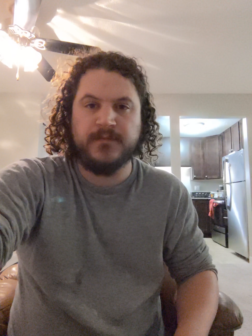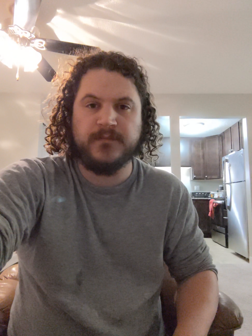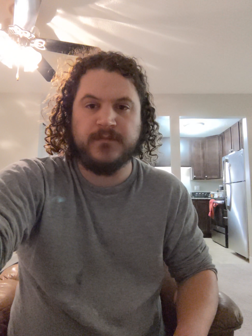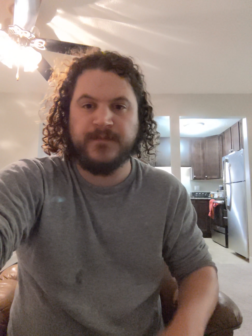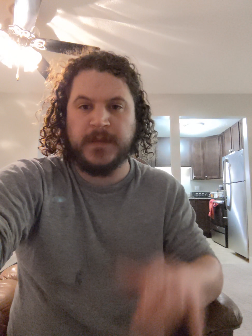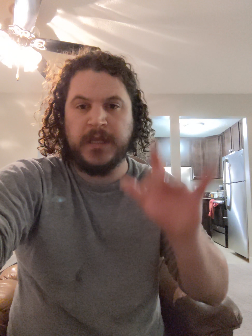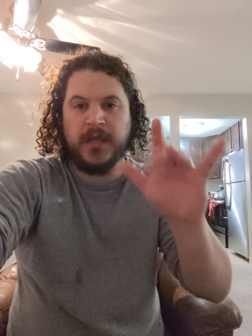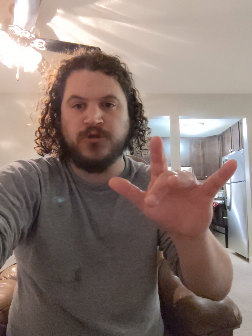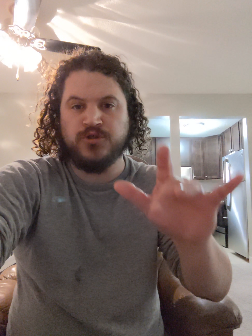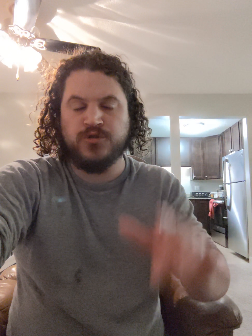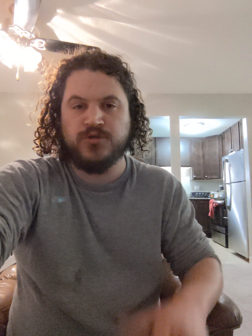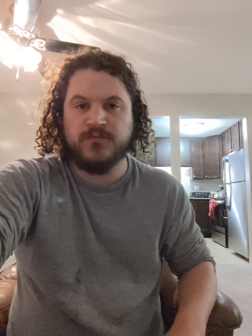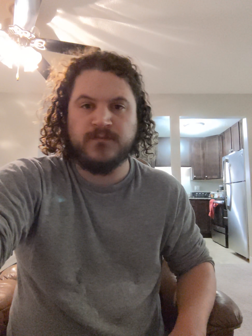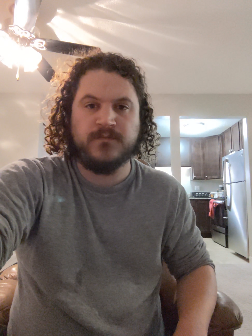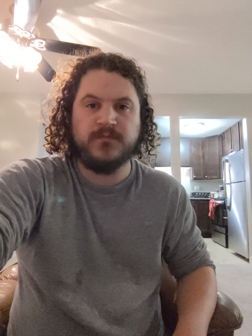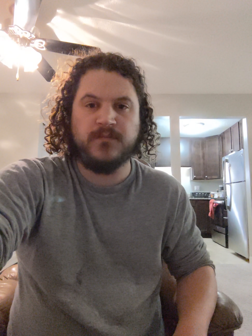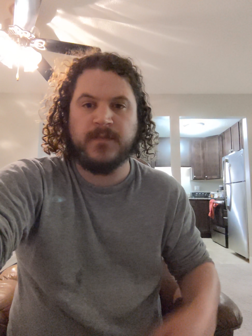touch